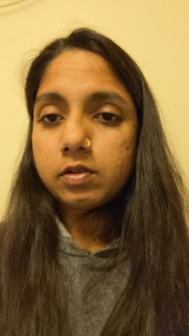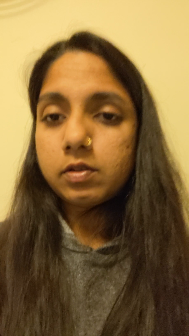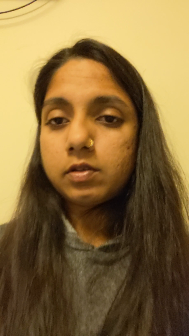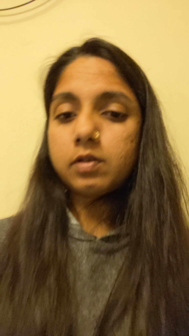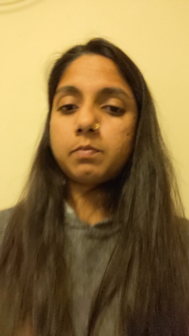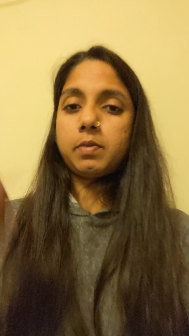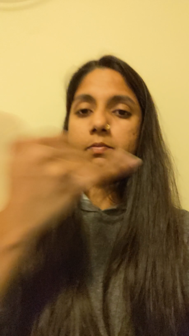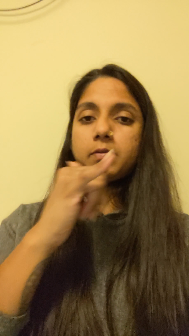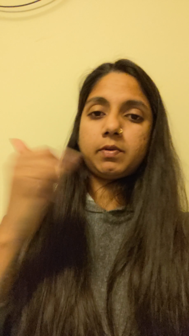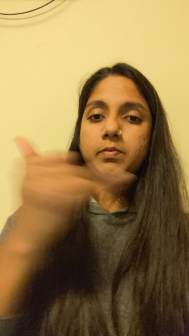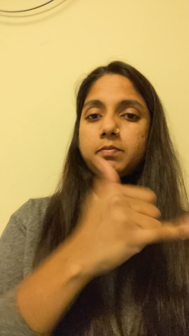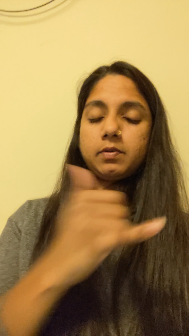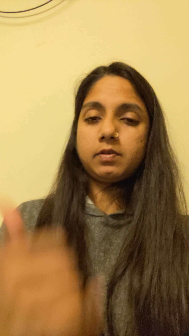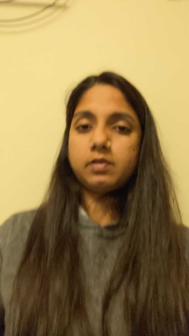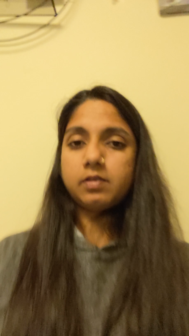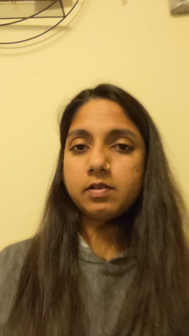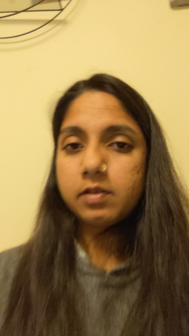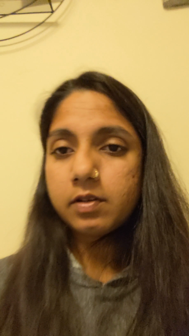play